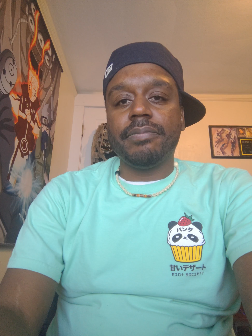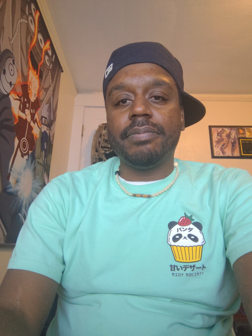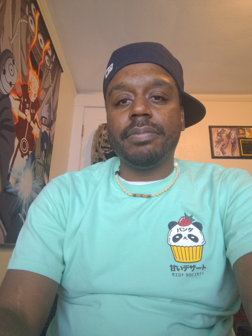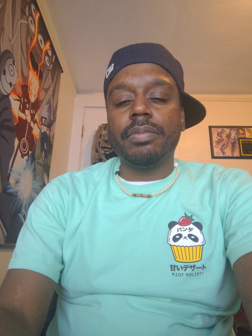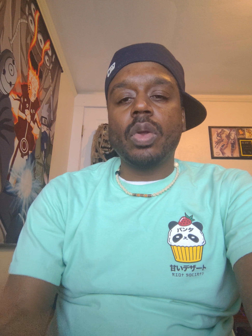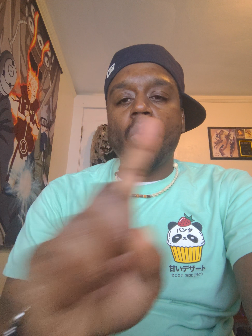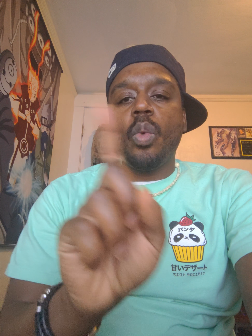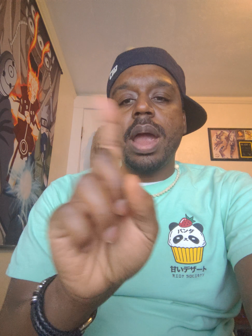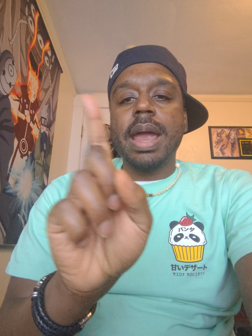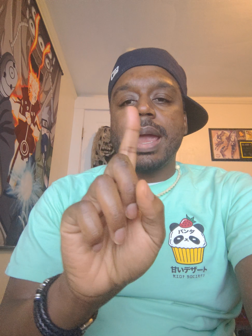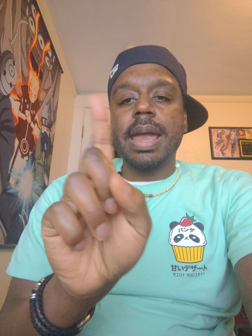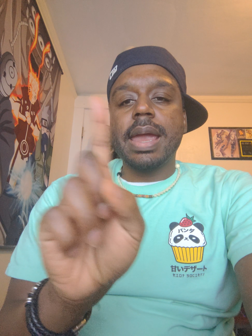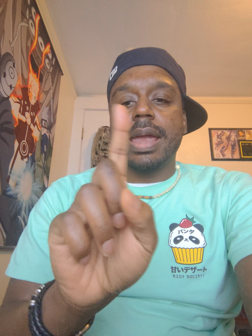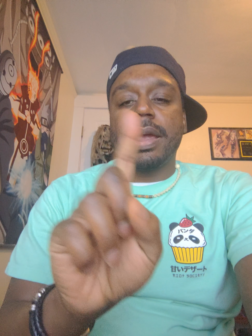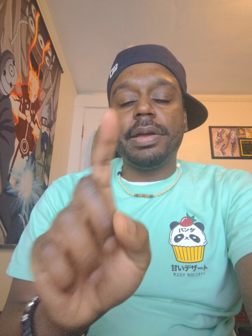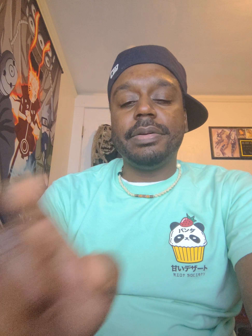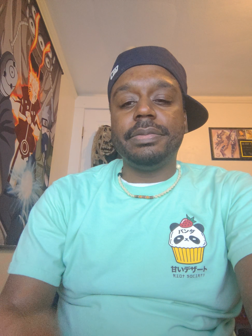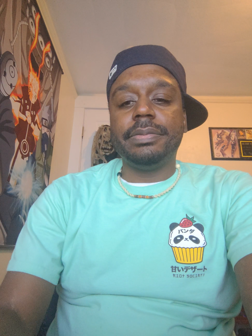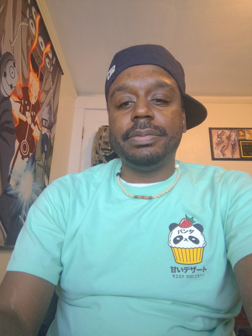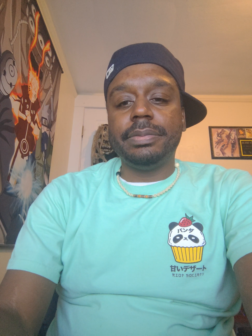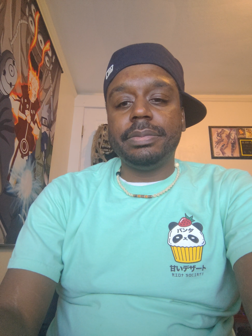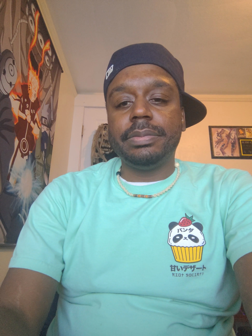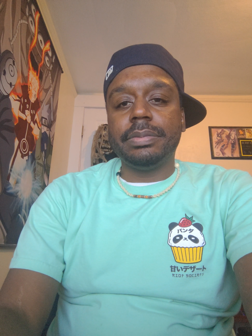where